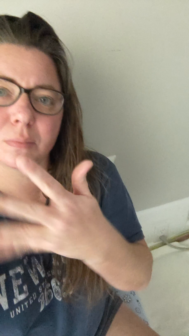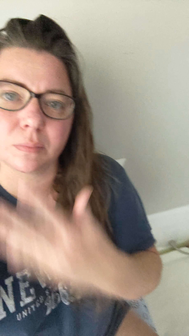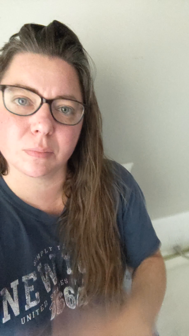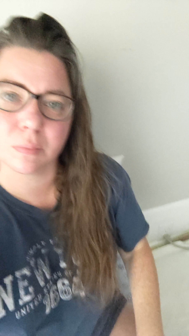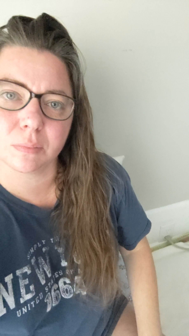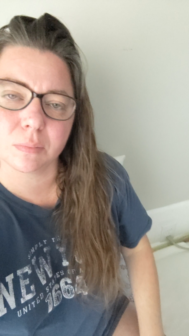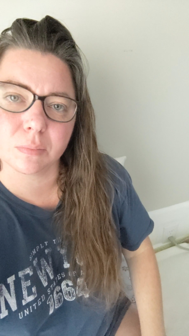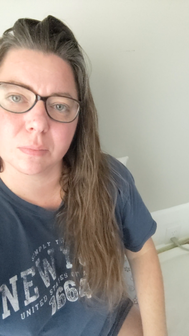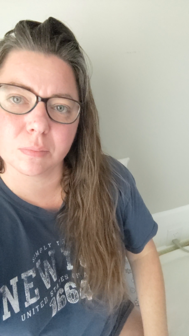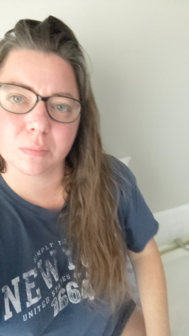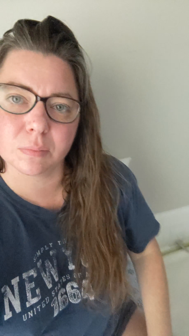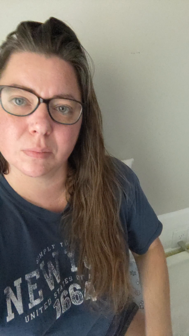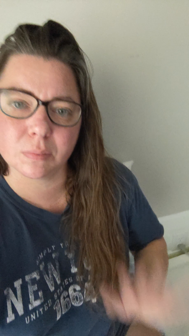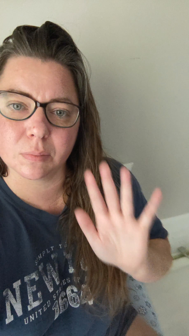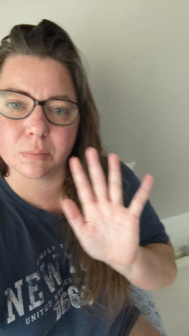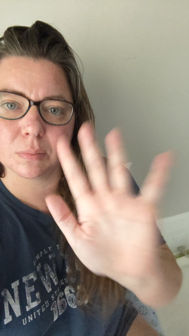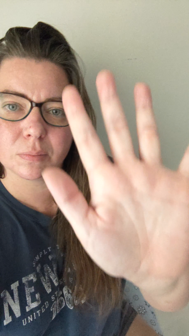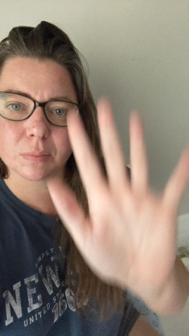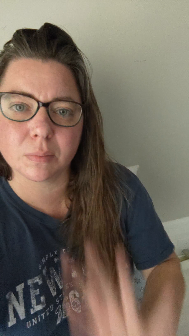give me five